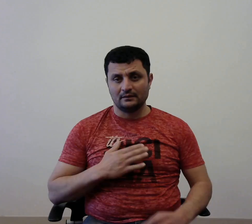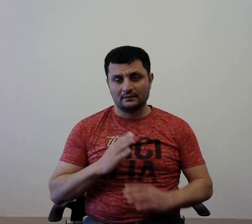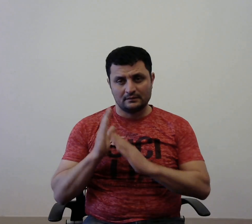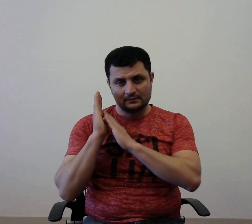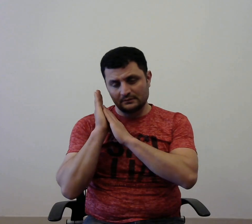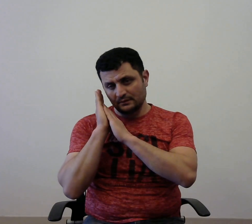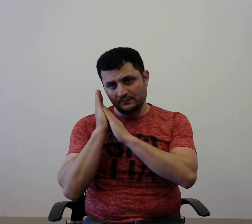yatmaq